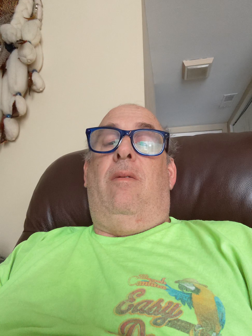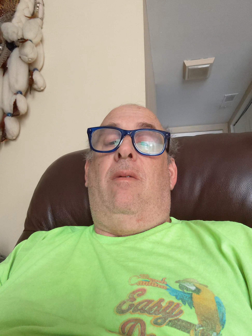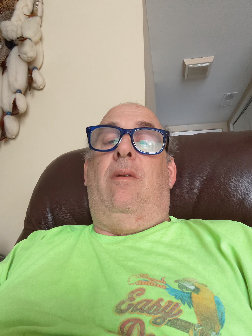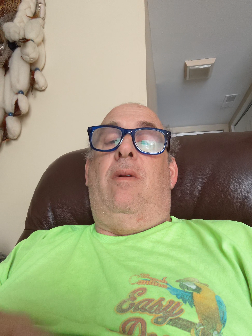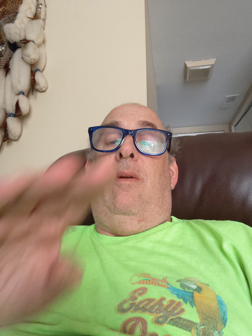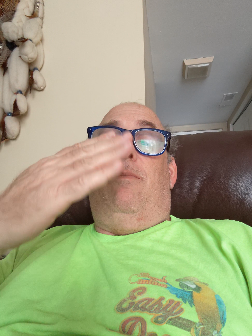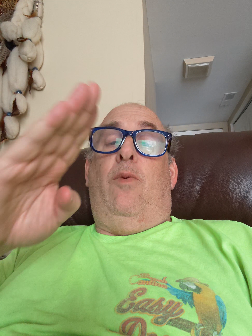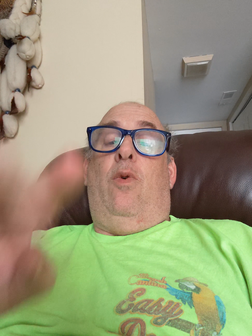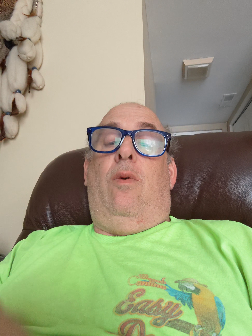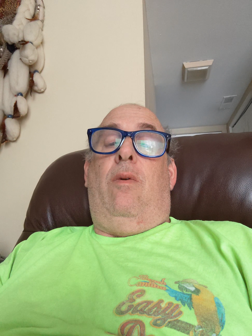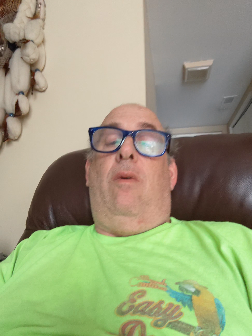blue